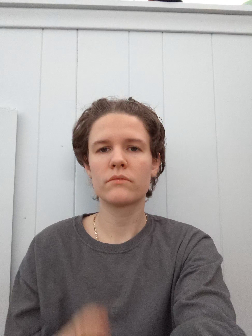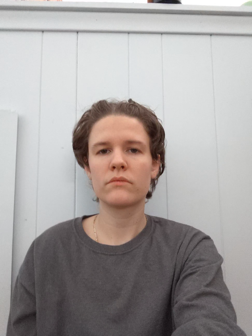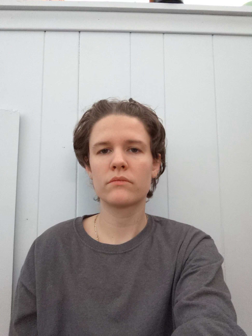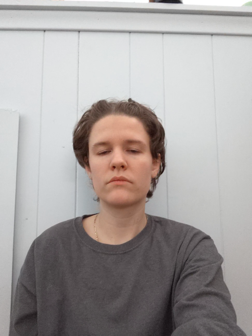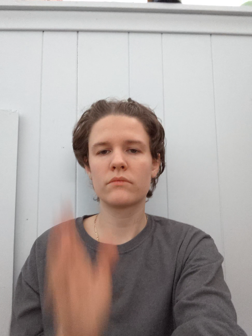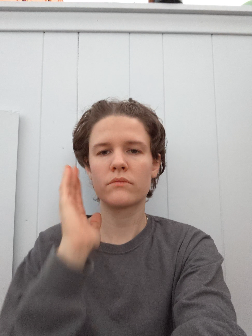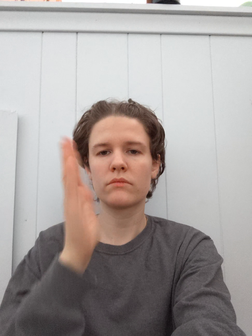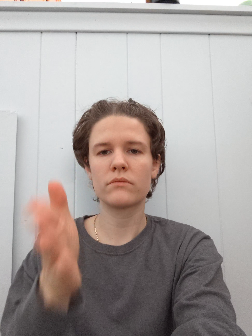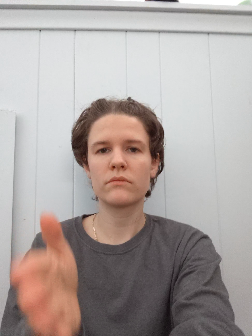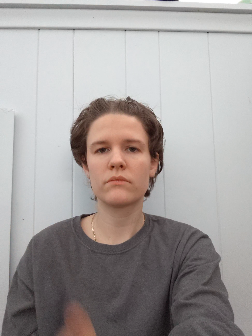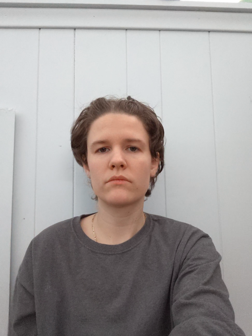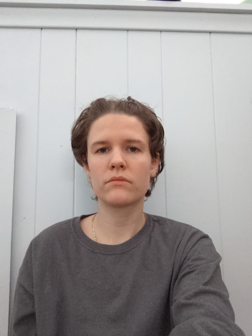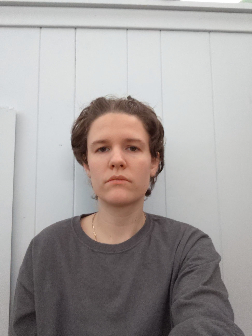will